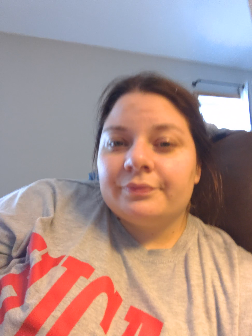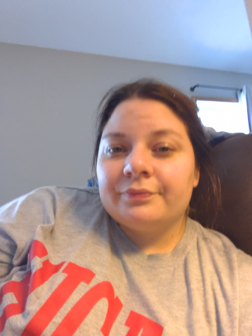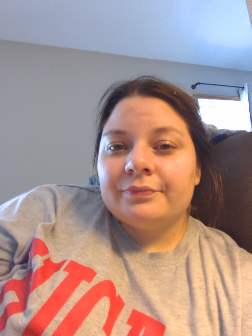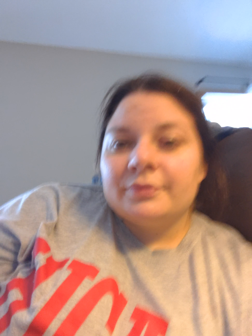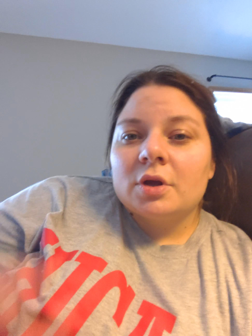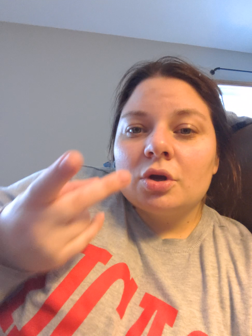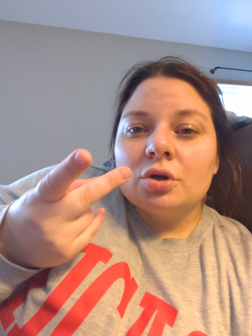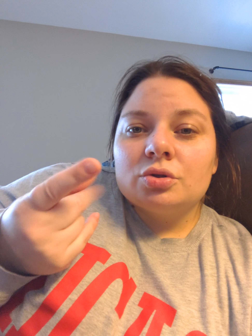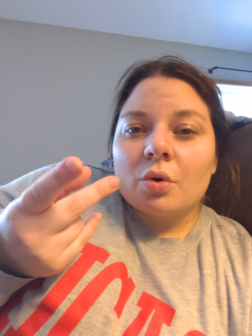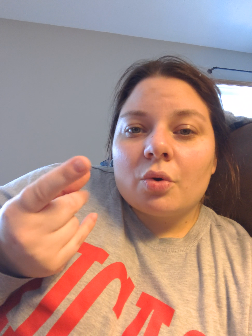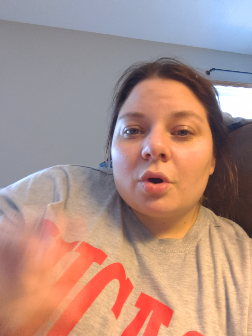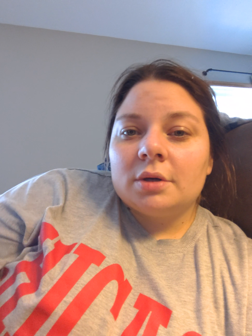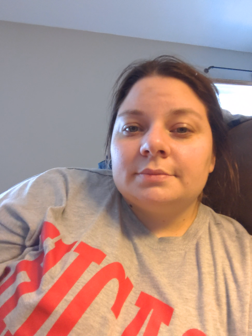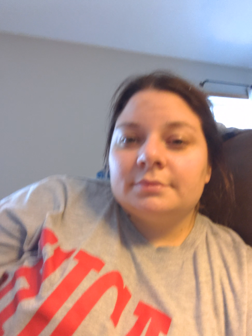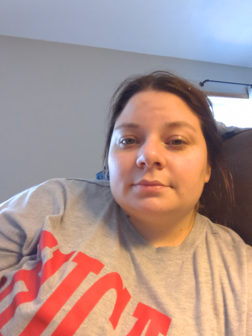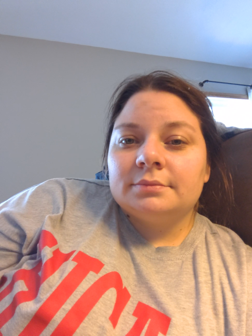dog